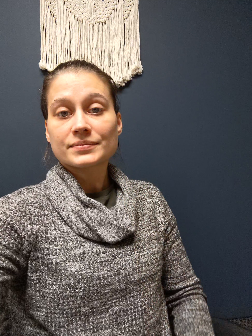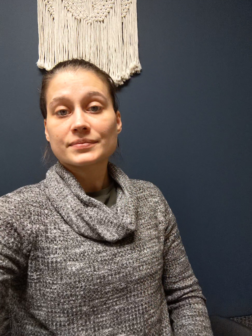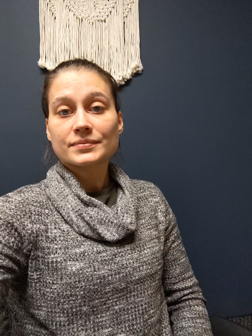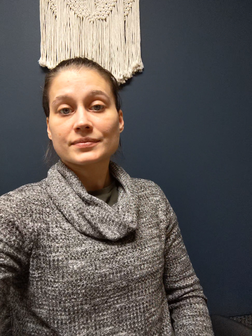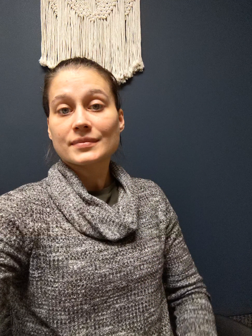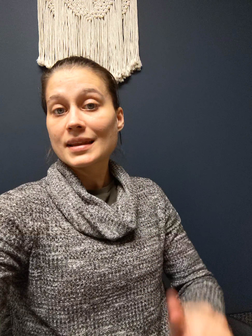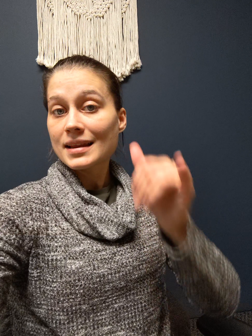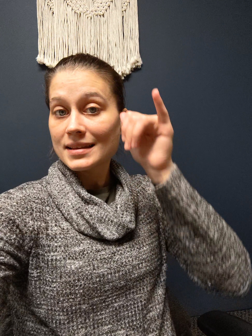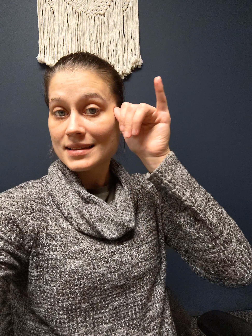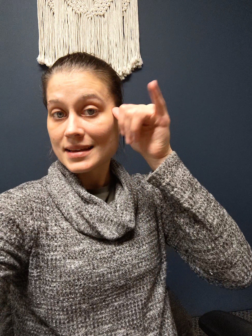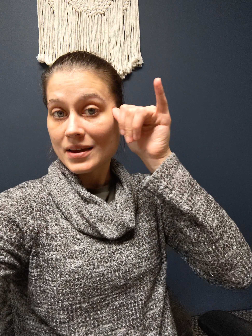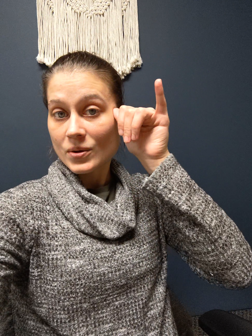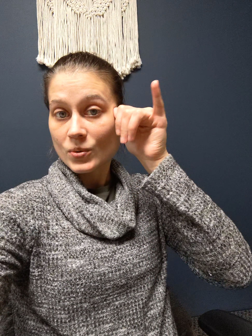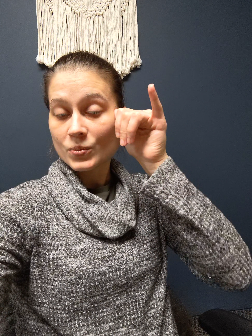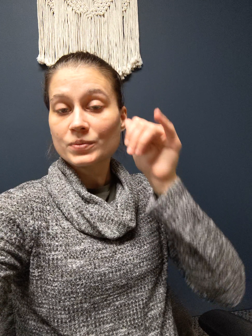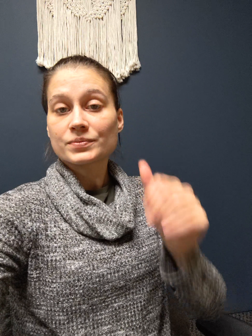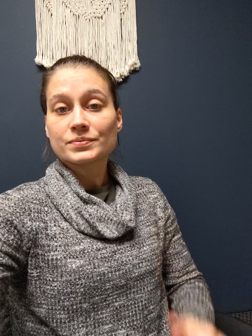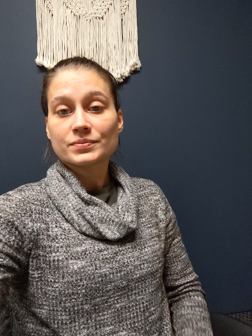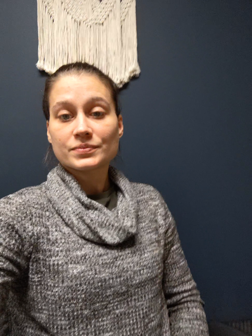cow